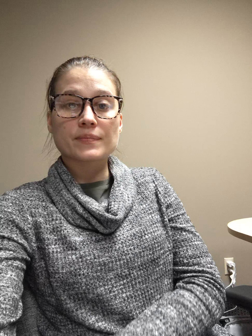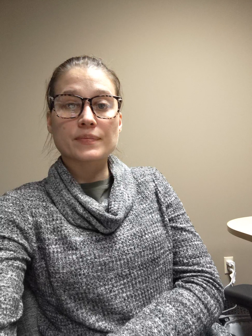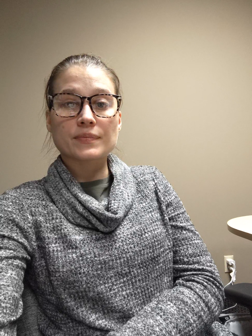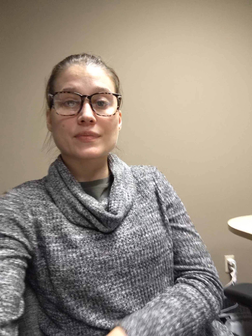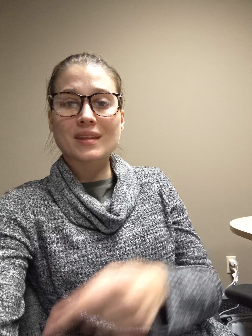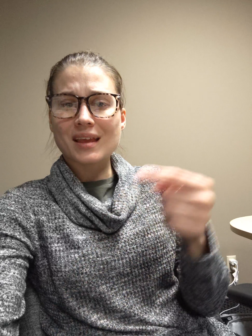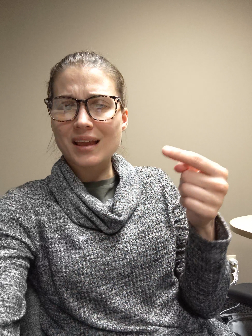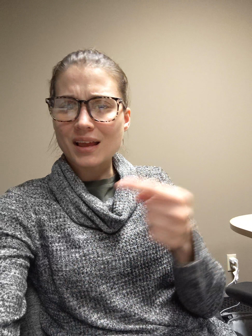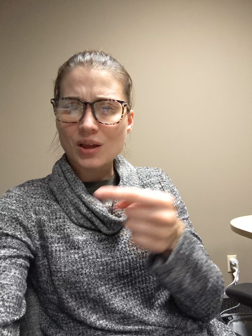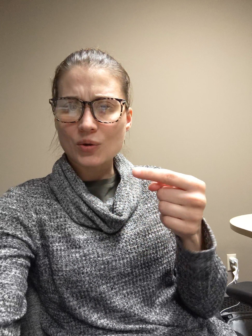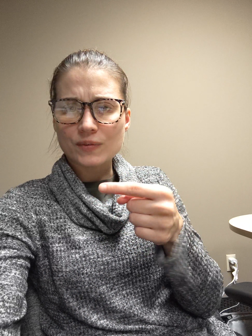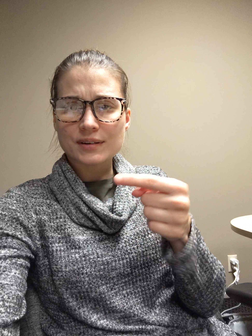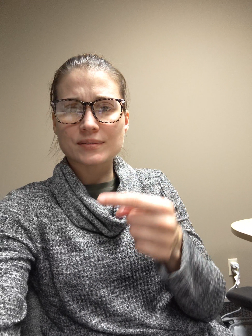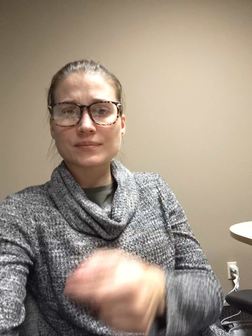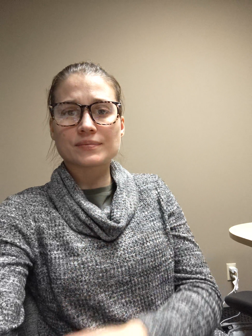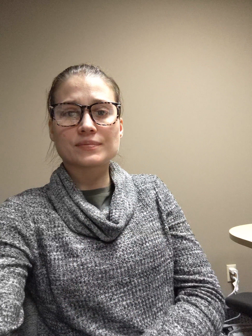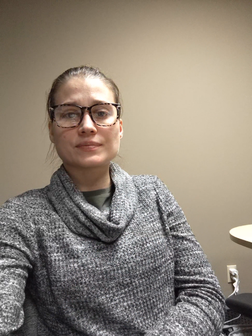owie